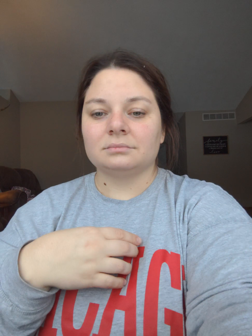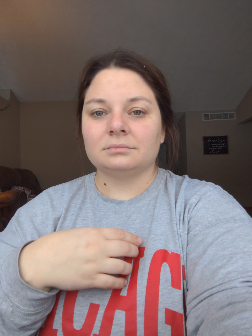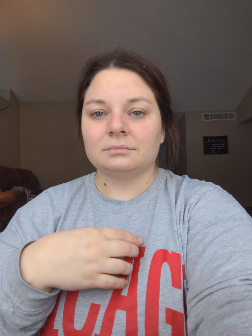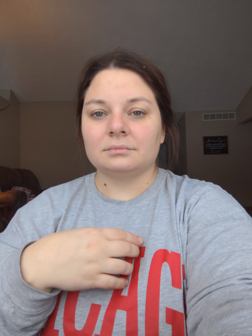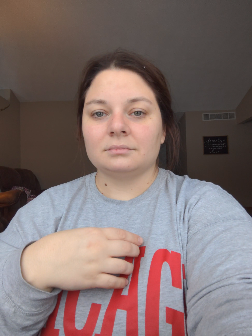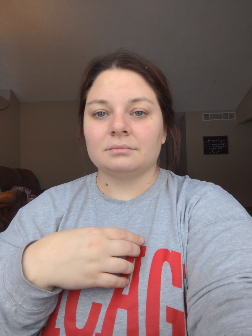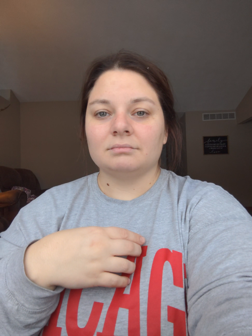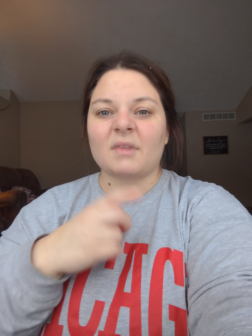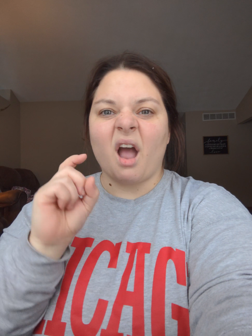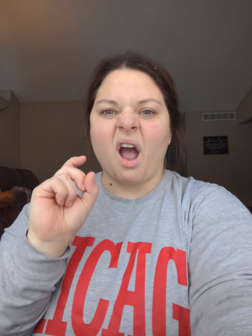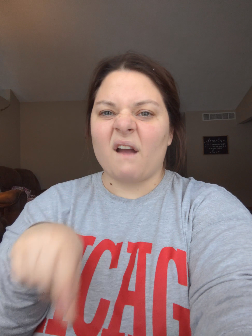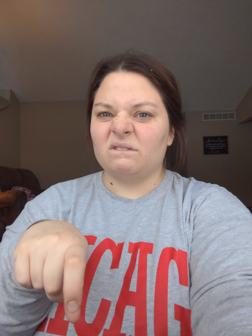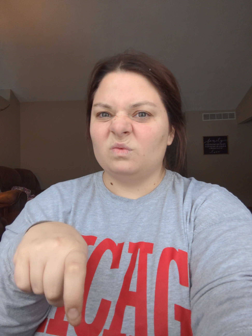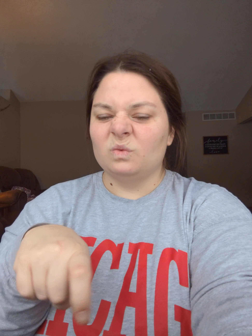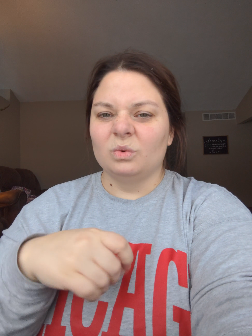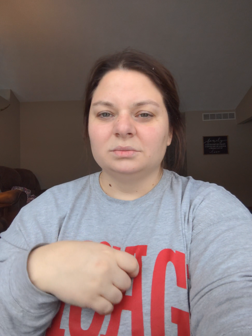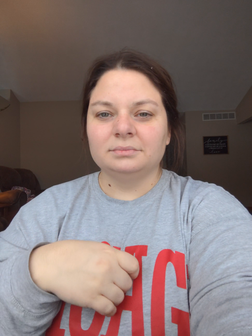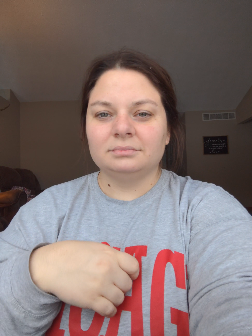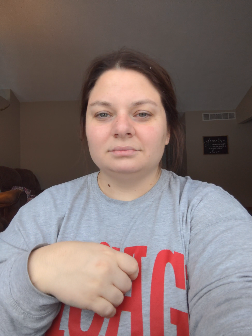have to